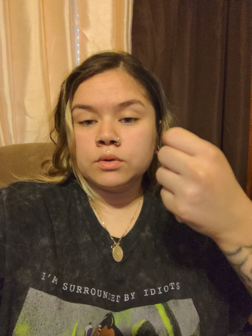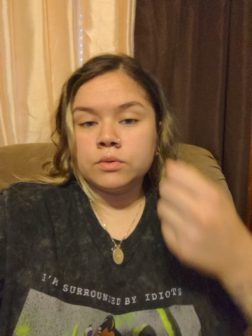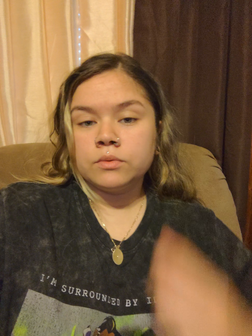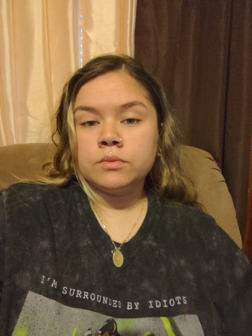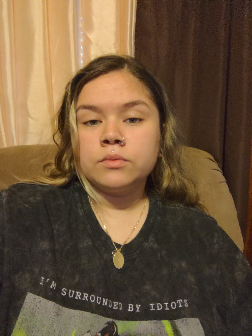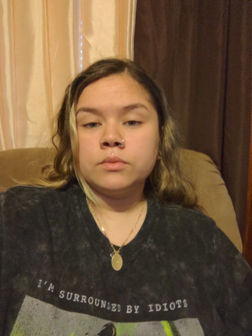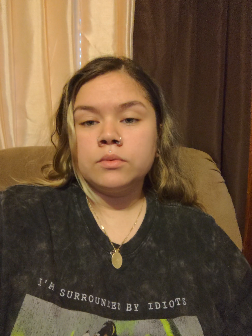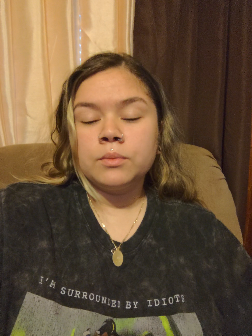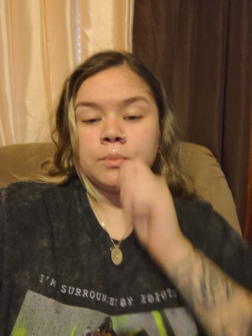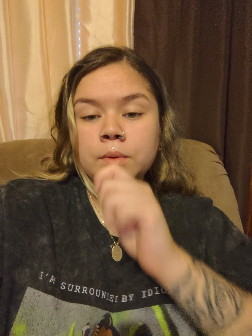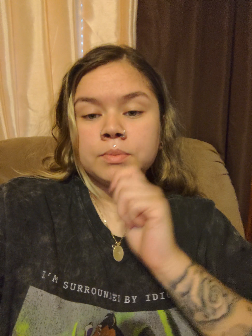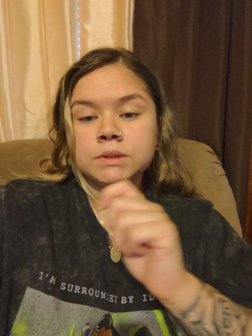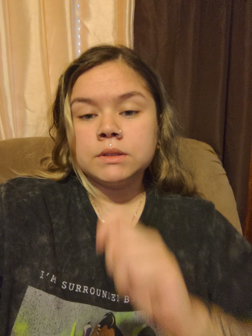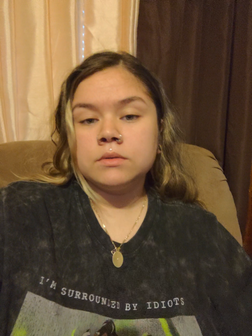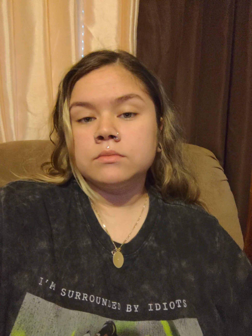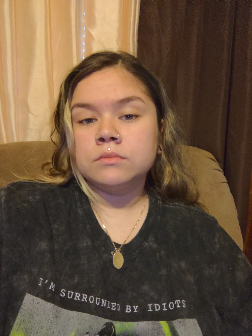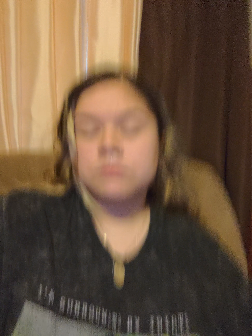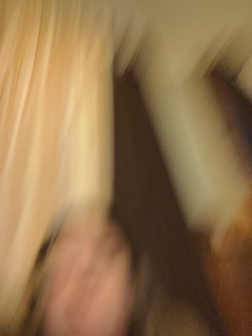popsicle